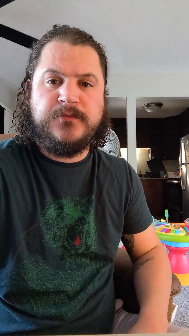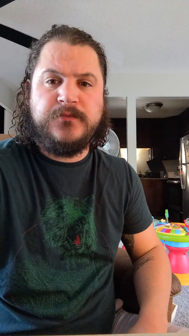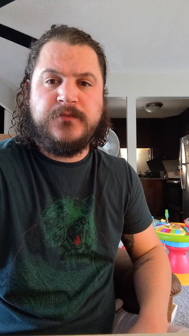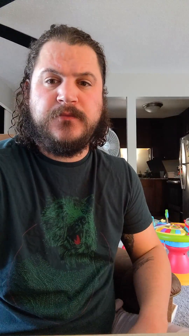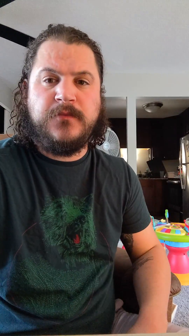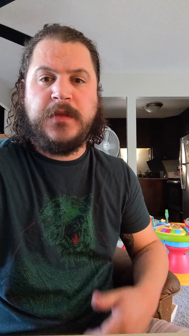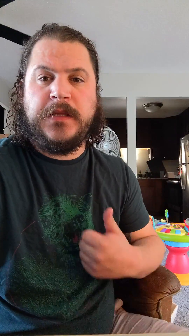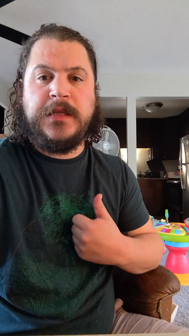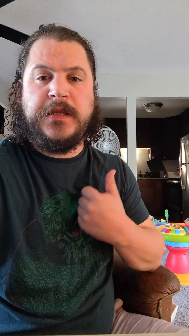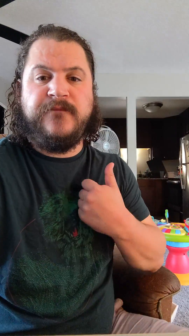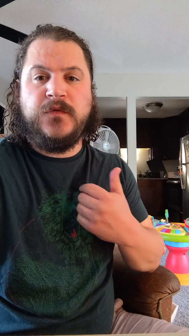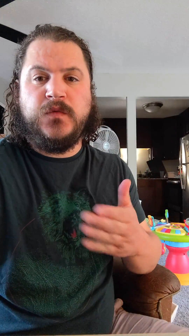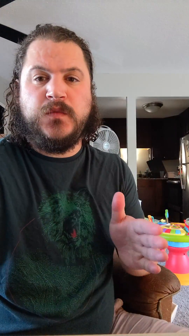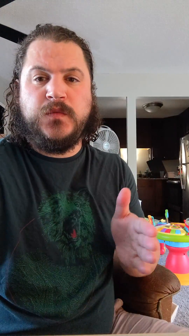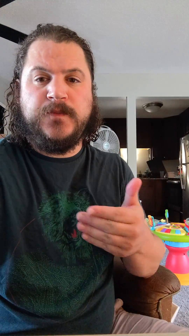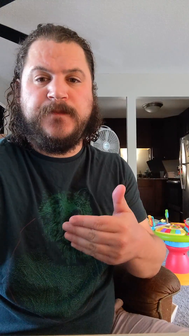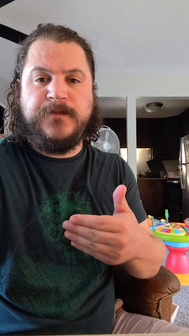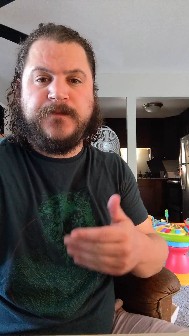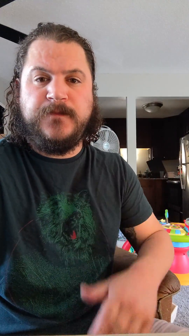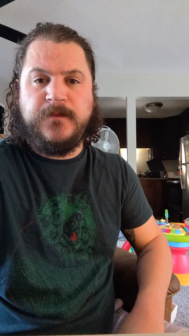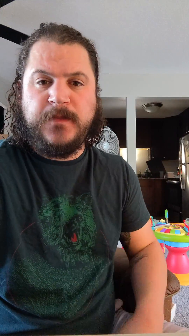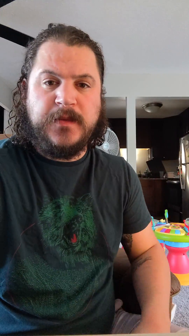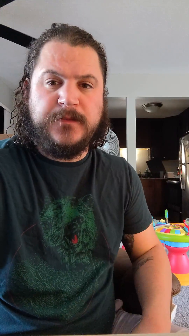living room